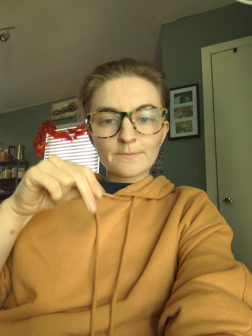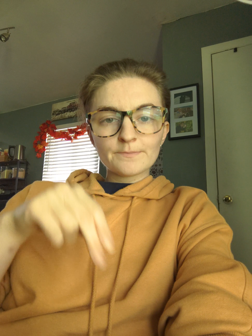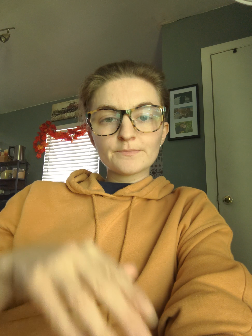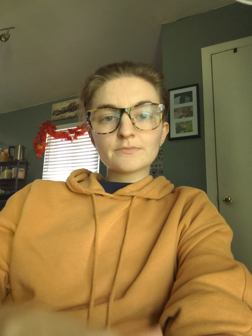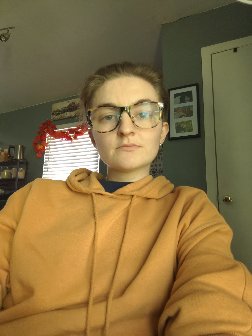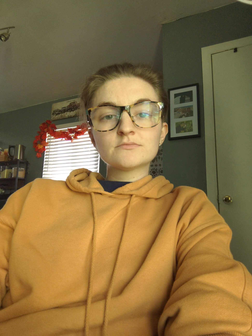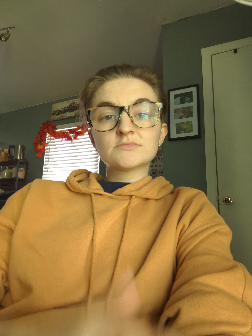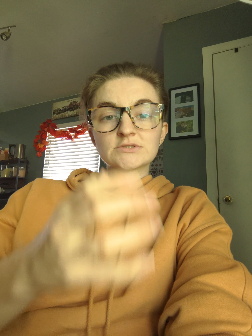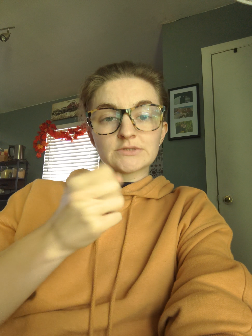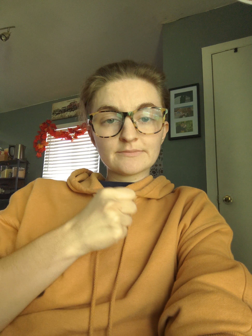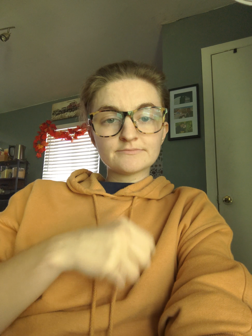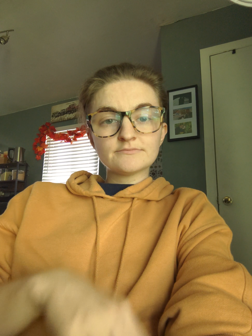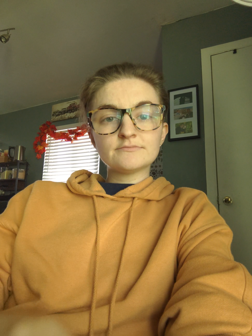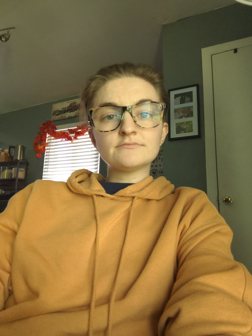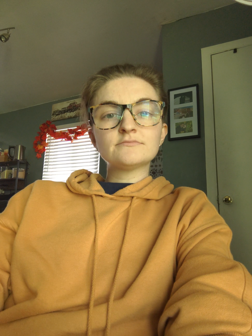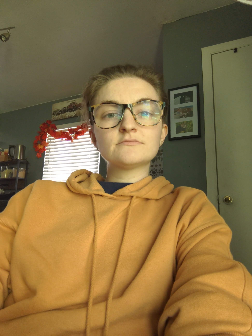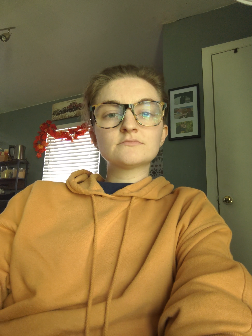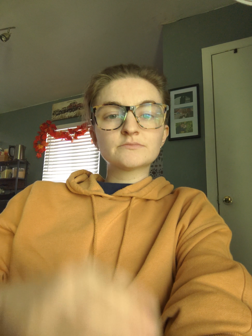get